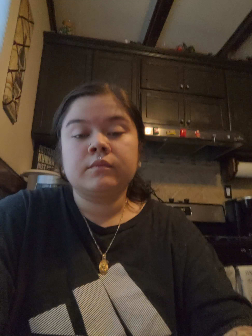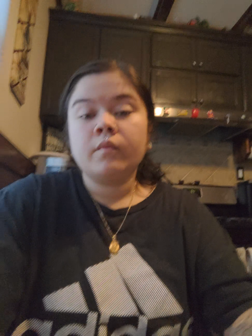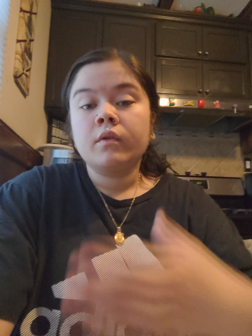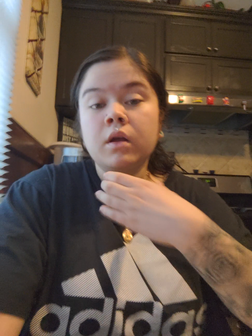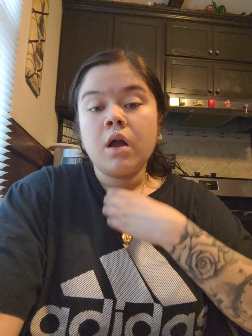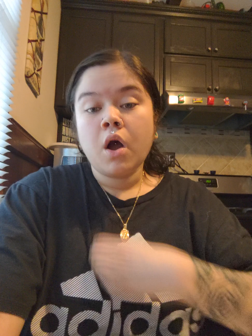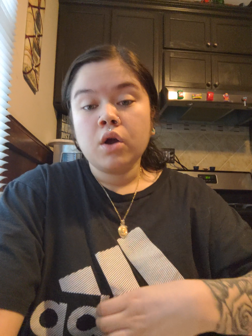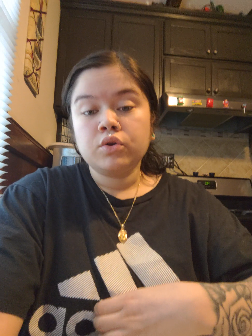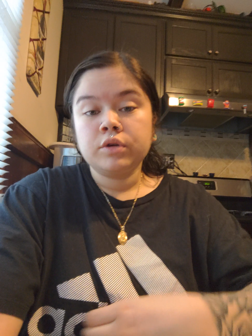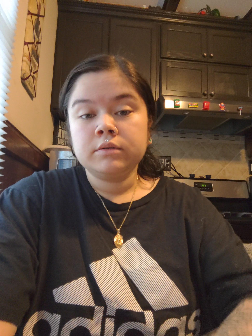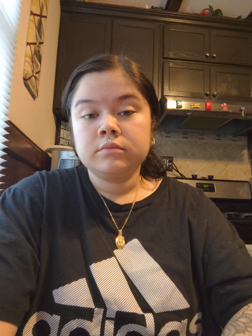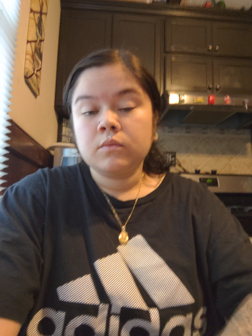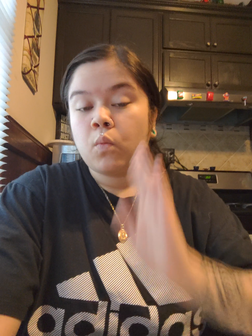hungry